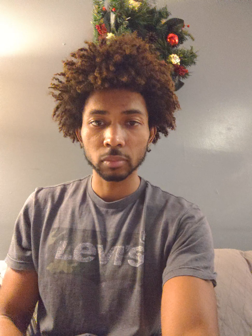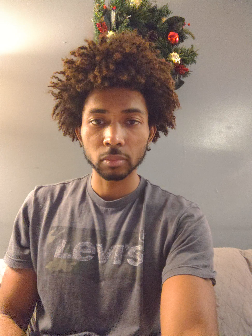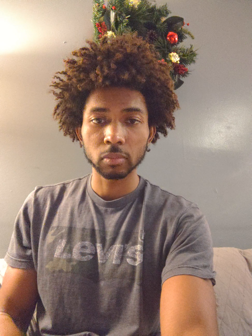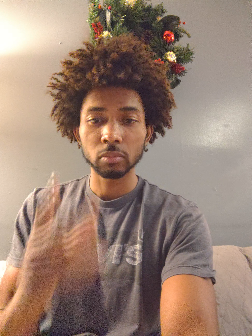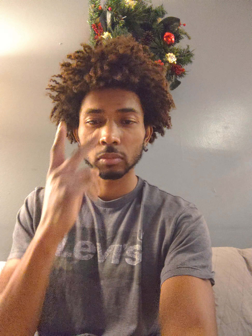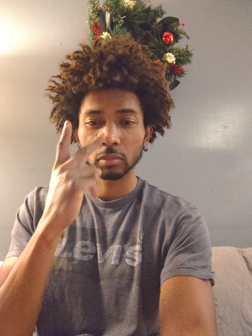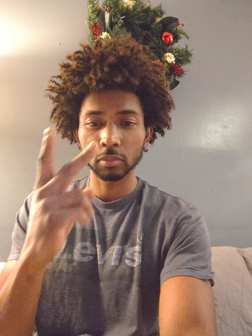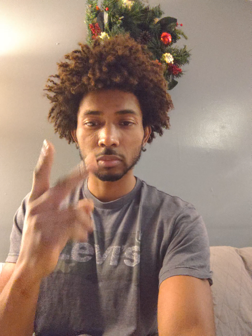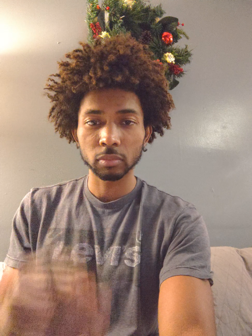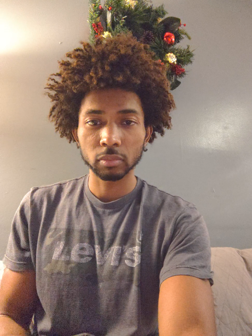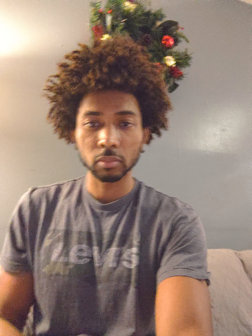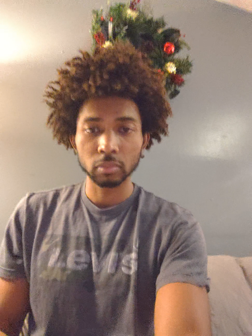see